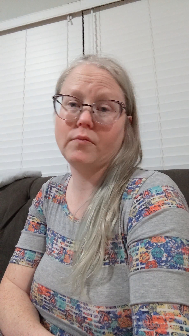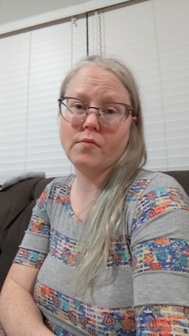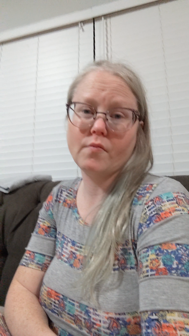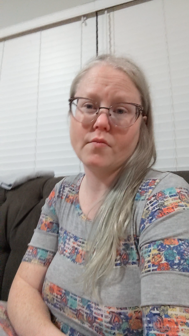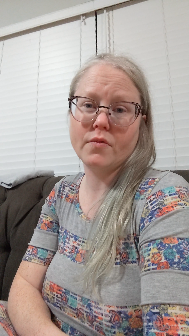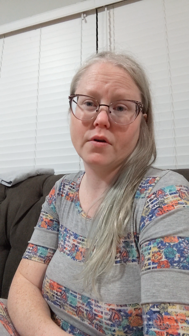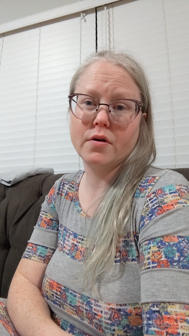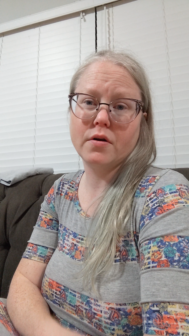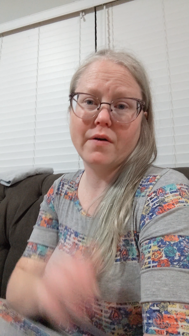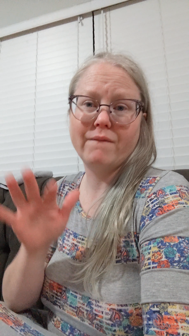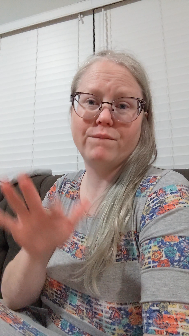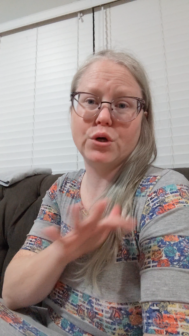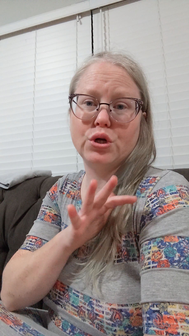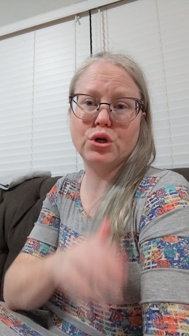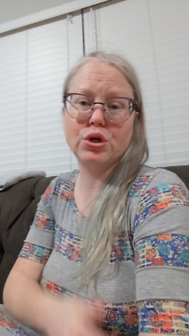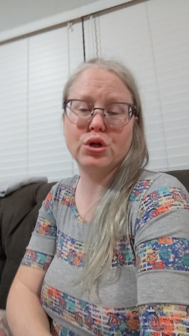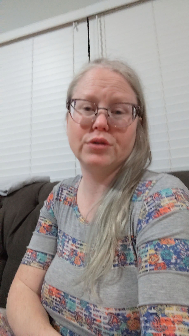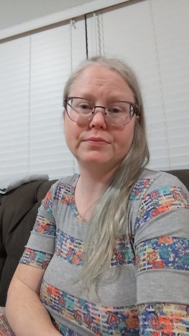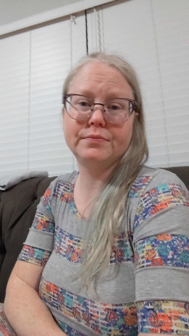full